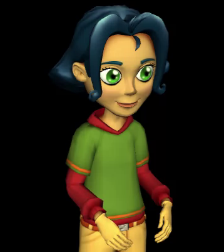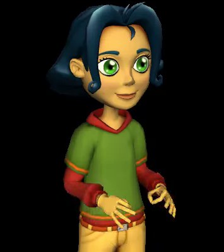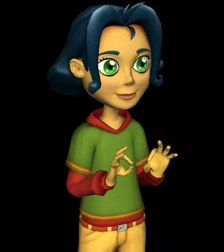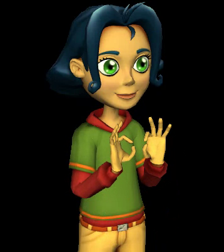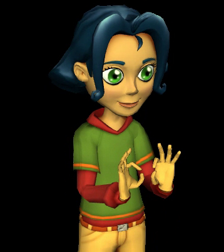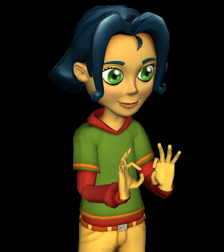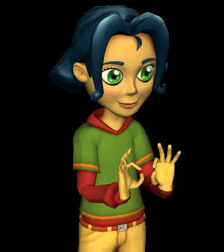فقط